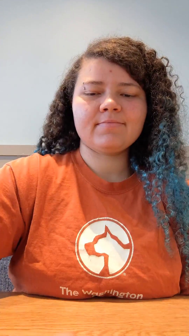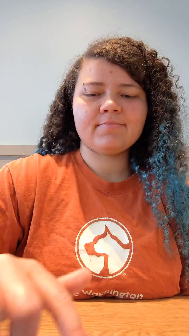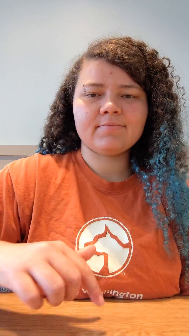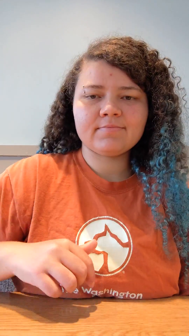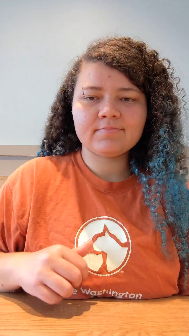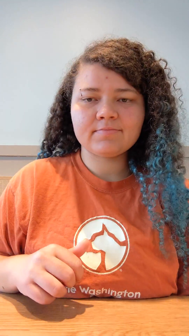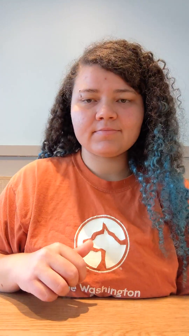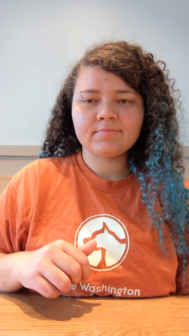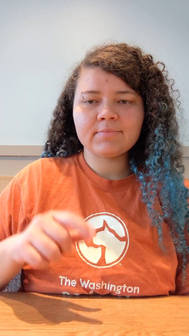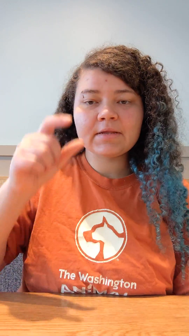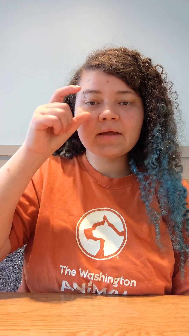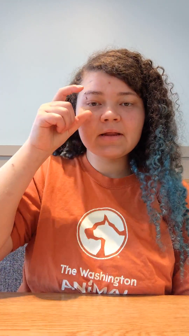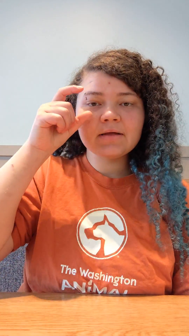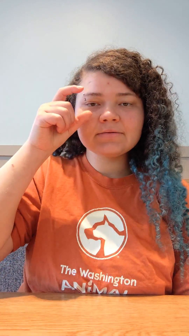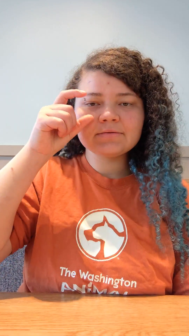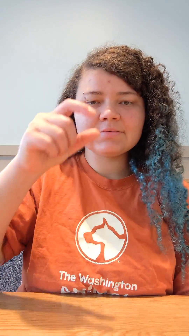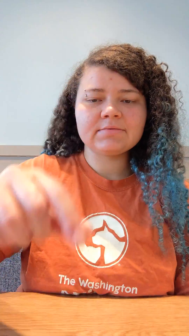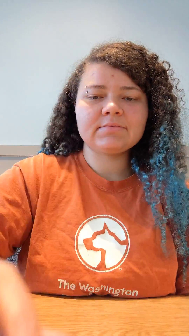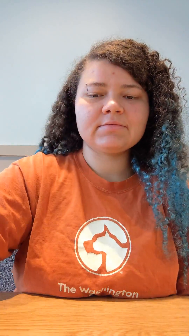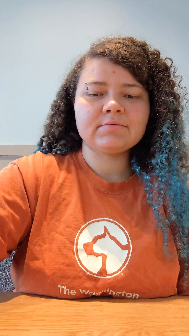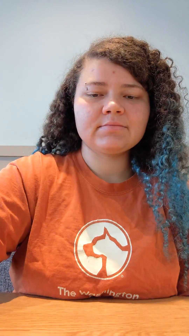glasses